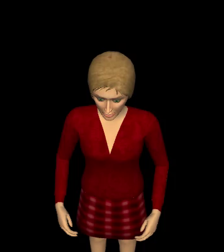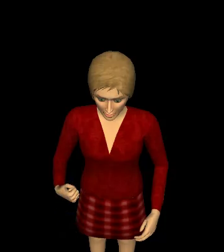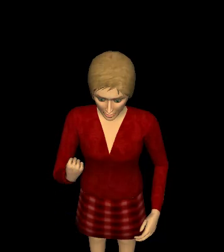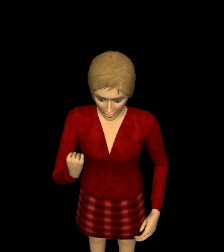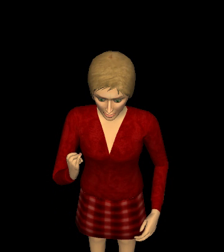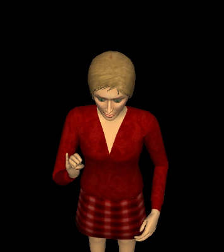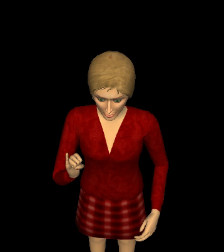إذا